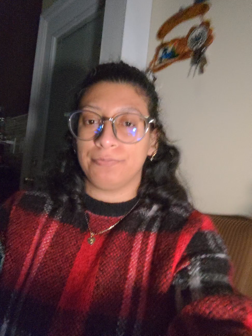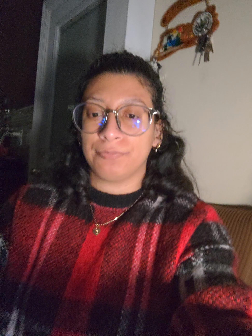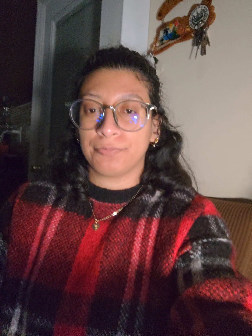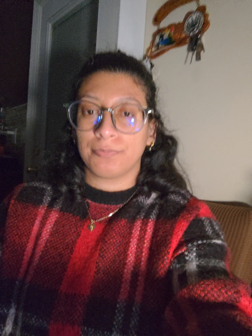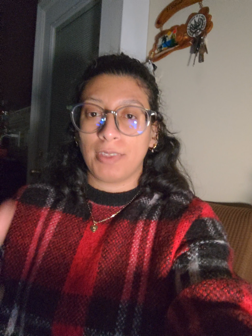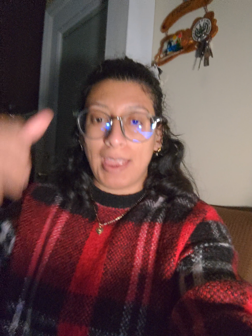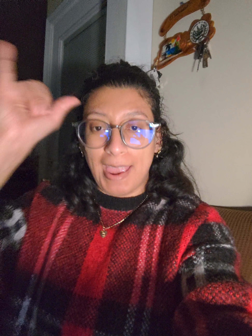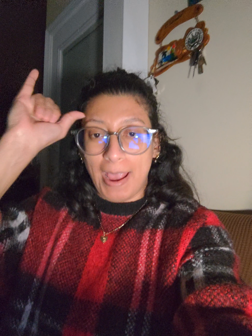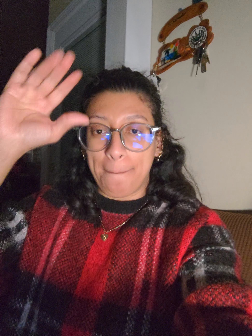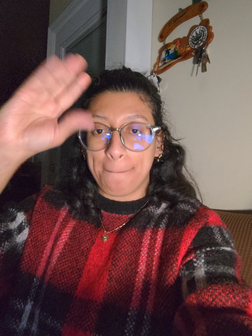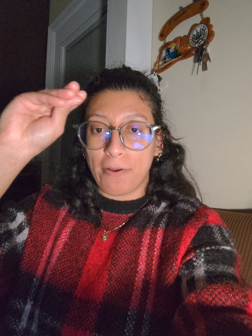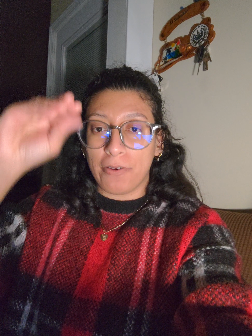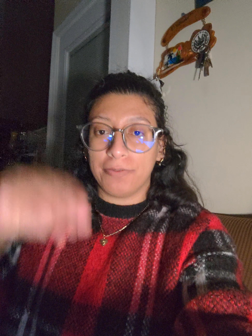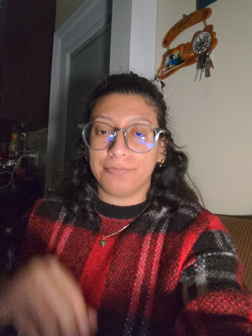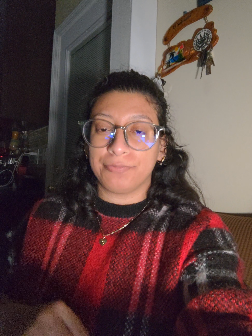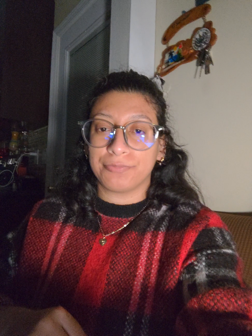cowboy